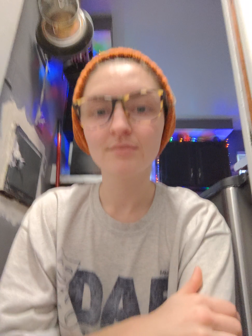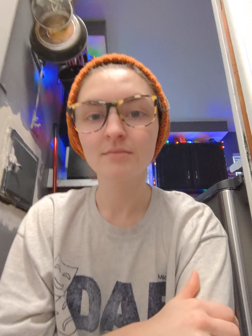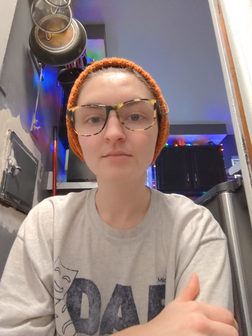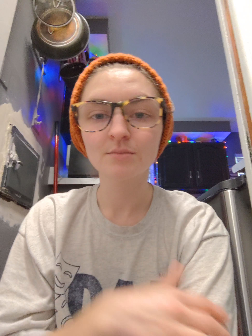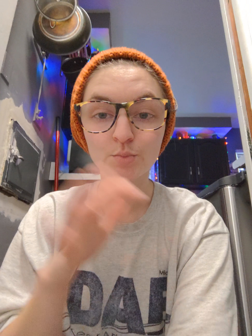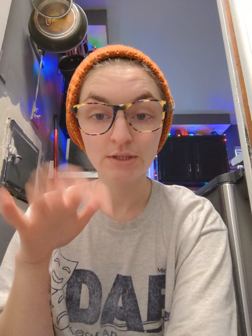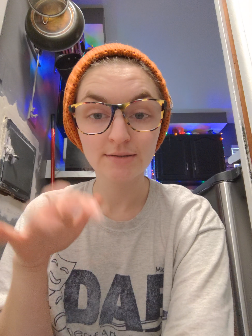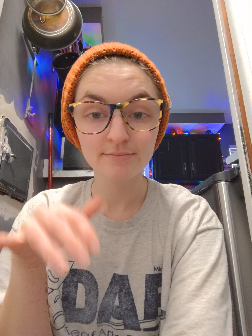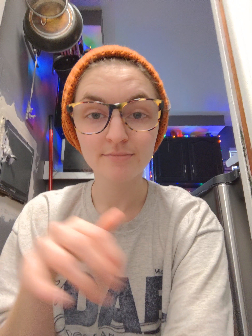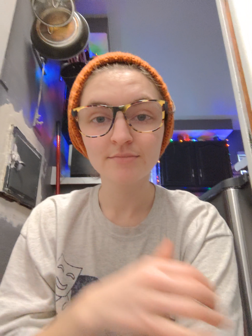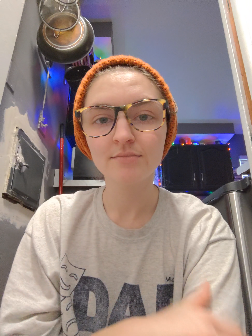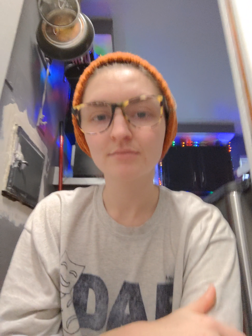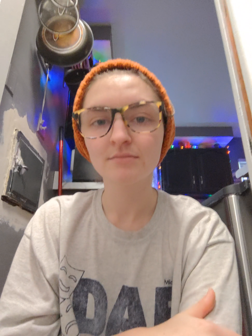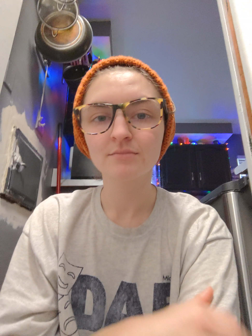rain